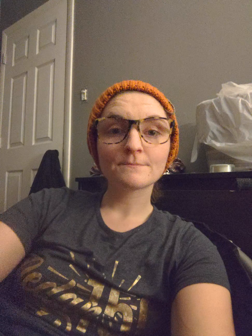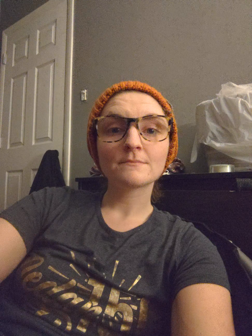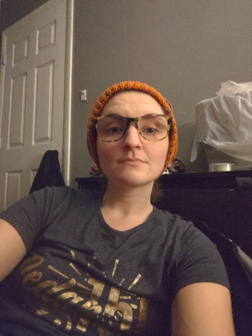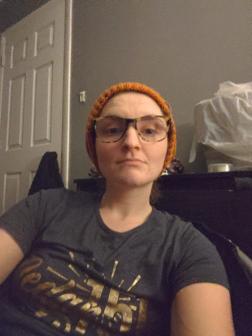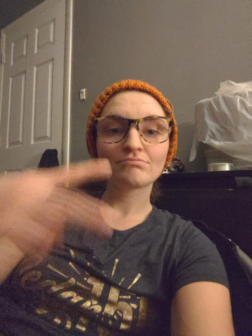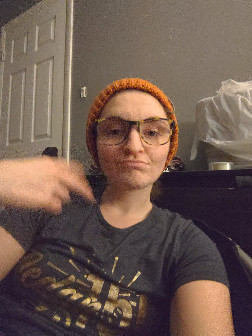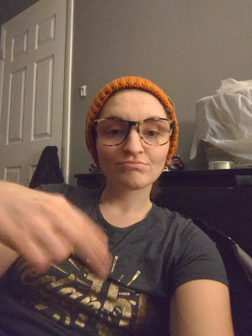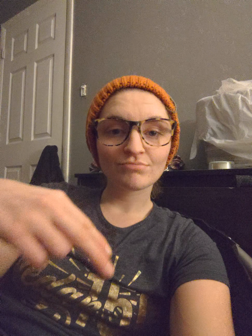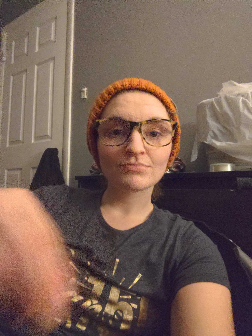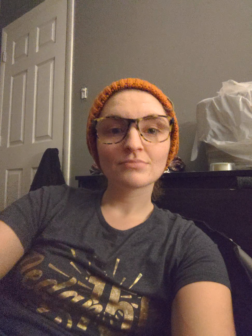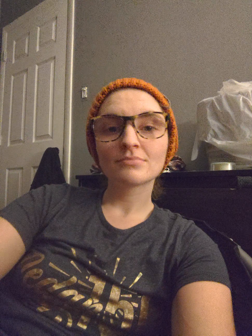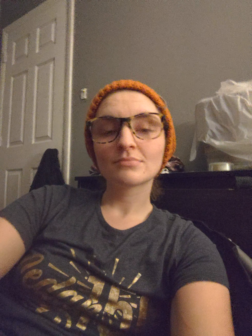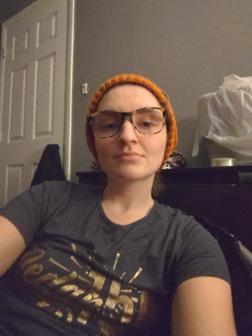dance